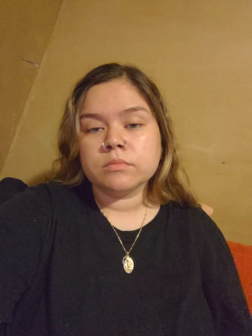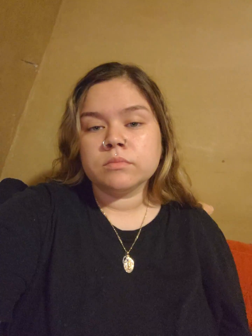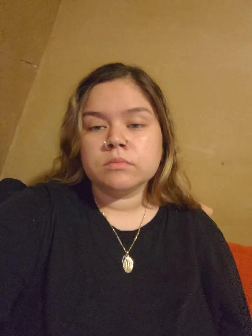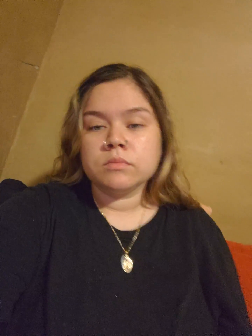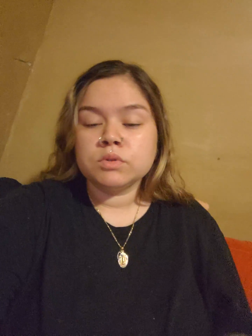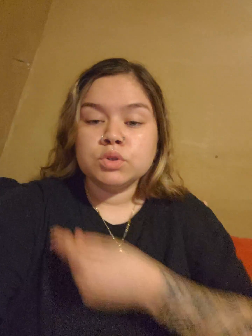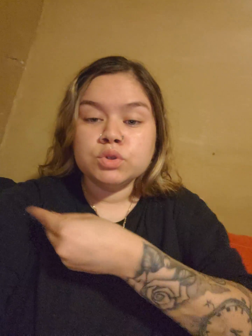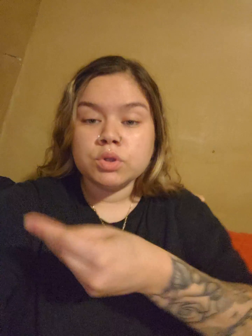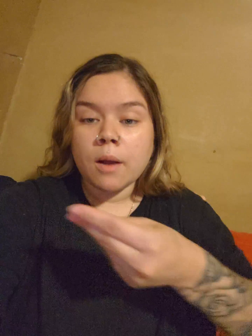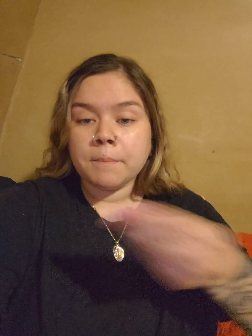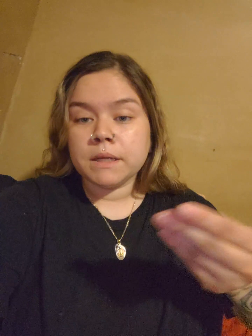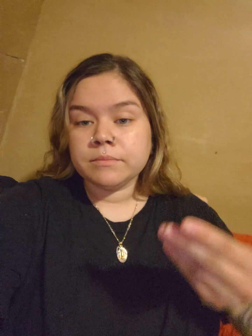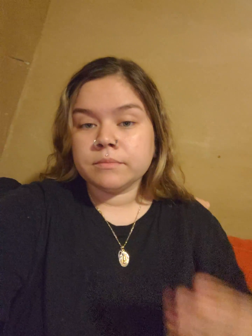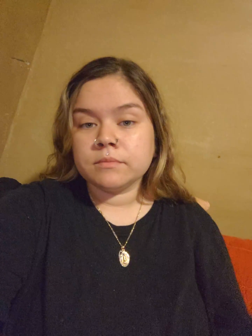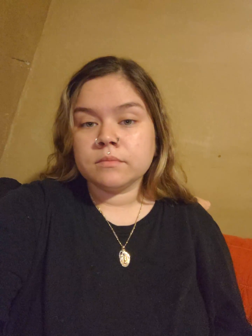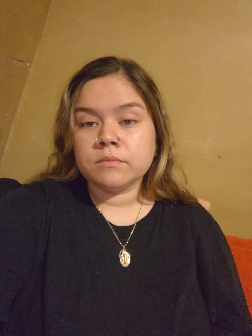shopping